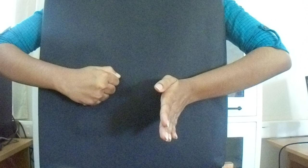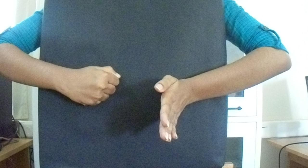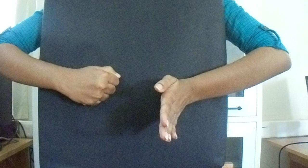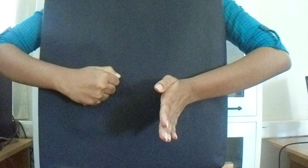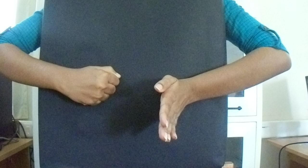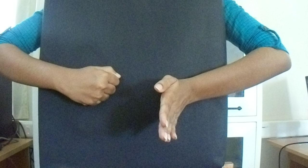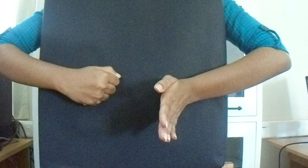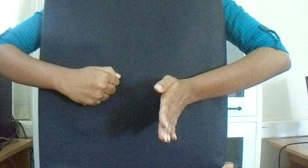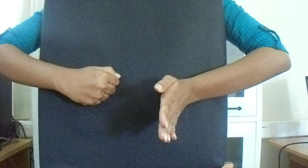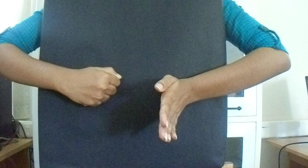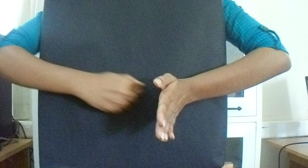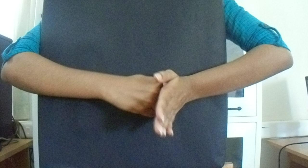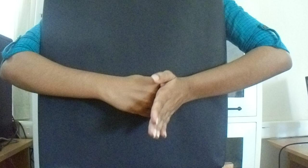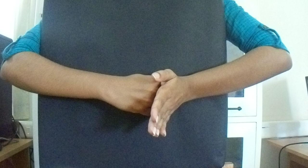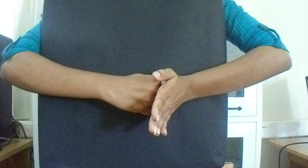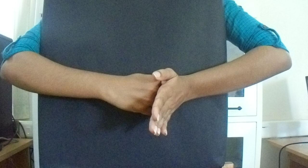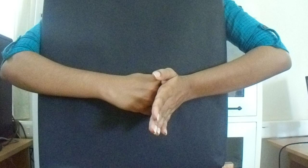accident